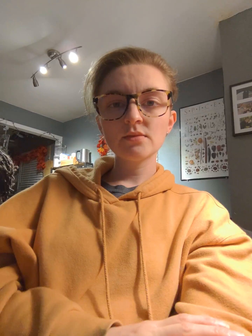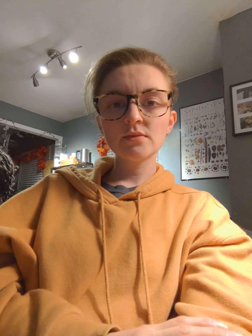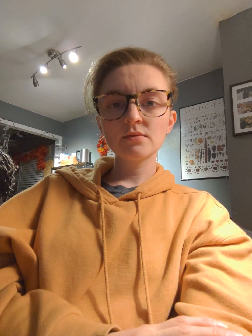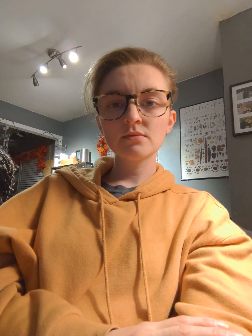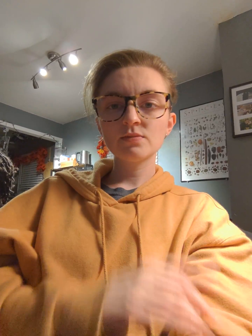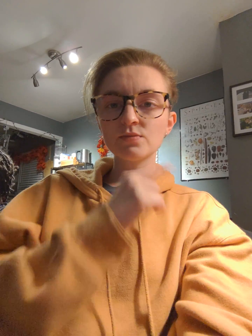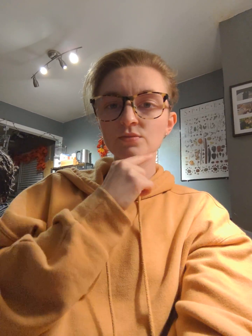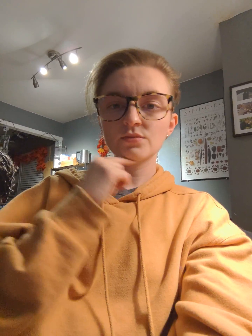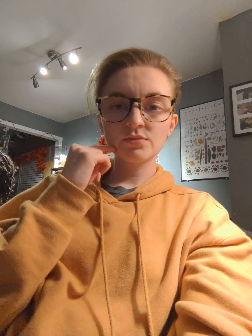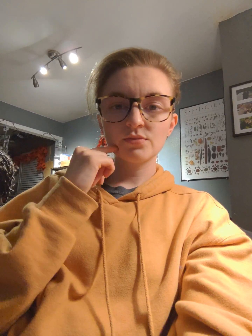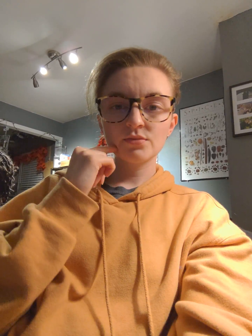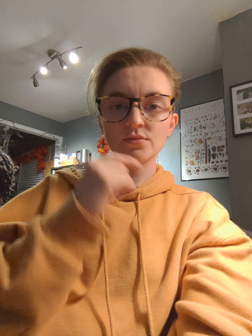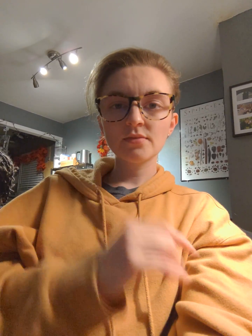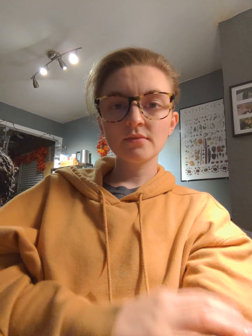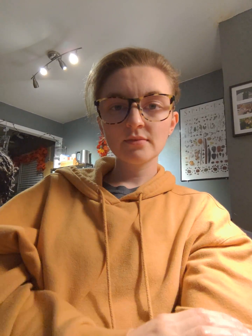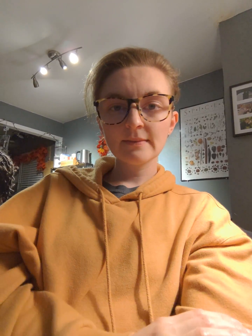glue